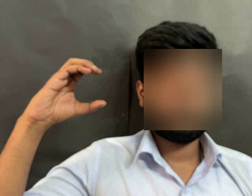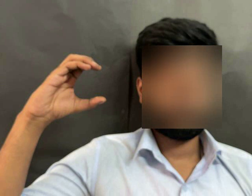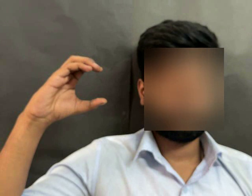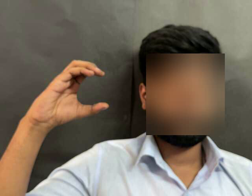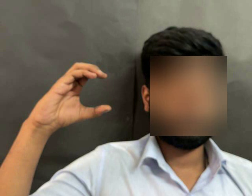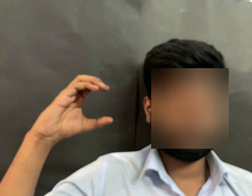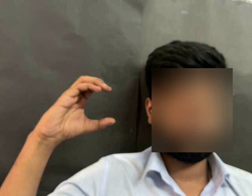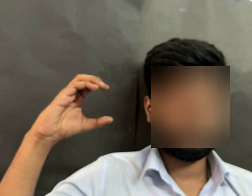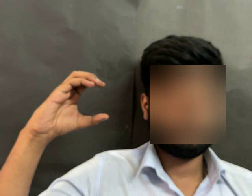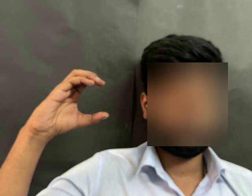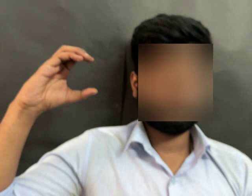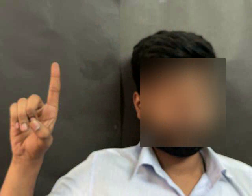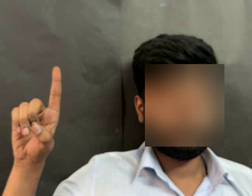D